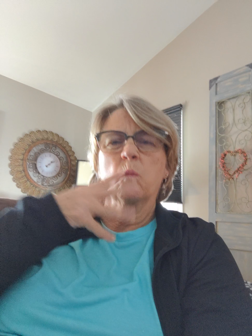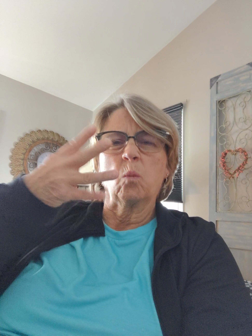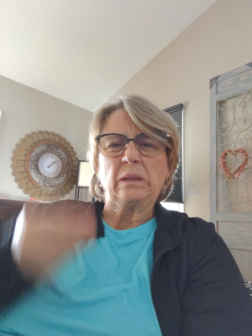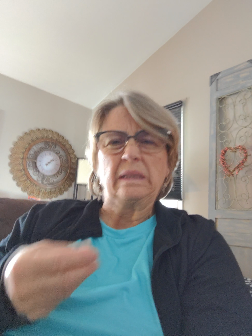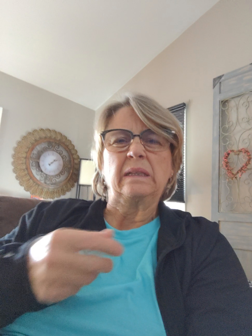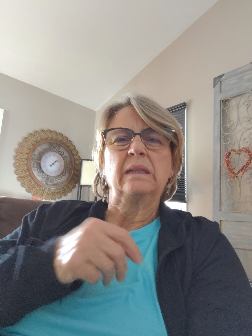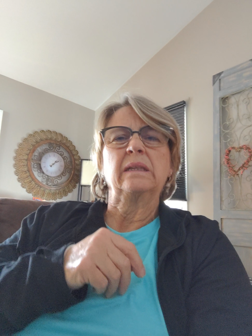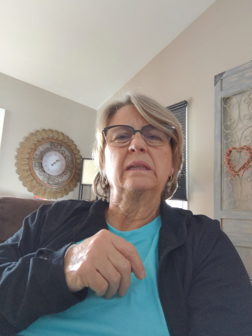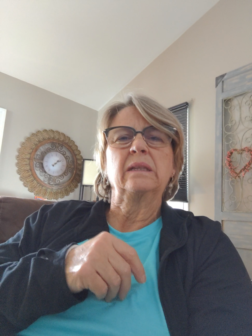wet